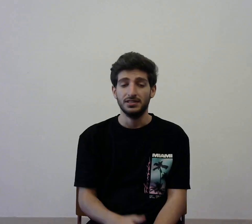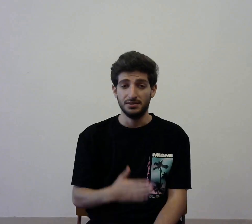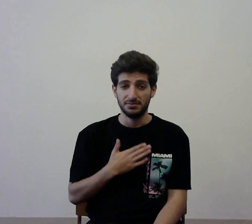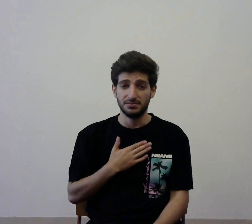mən